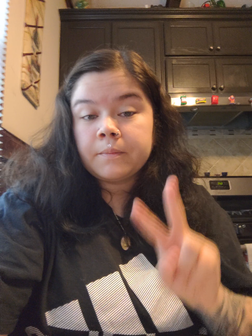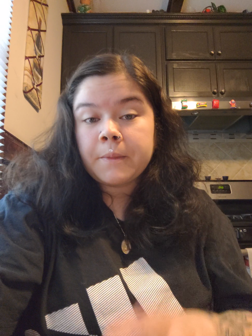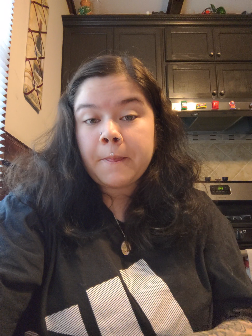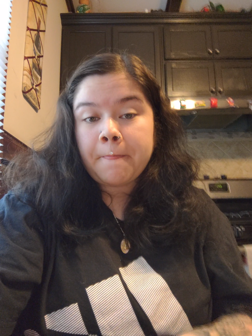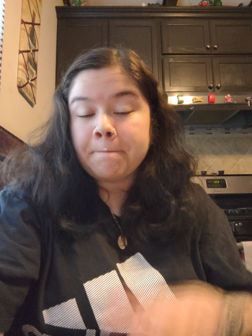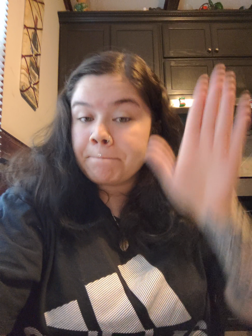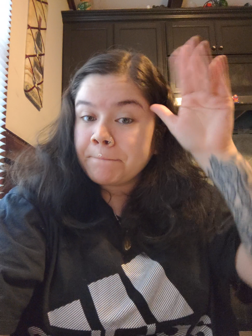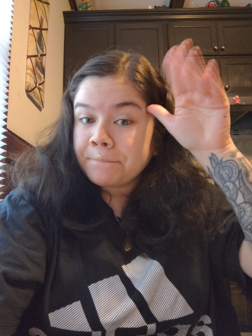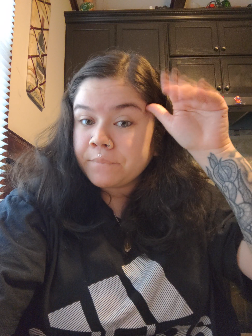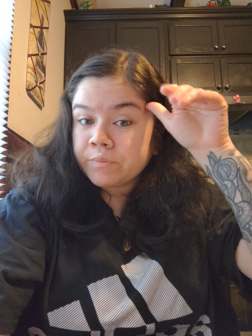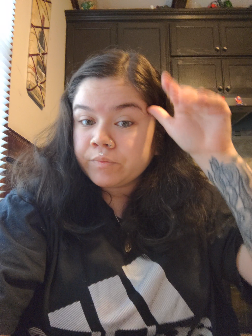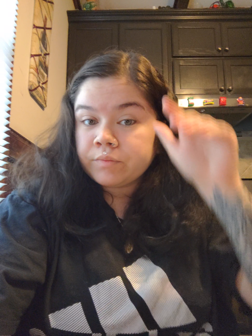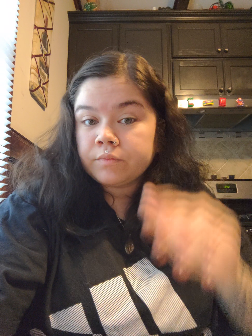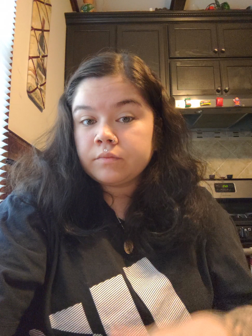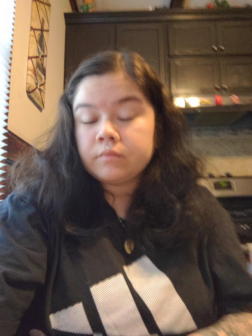donkey